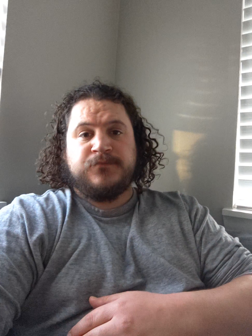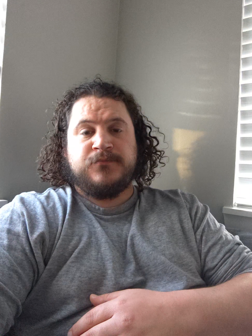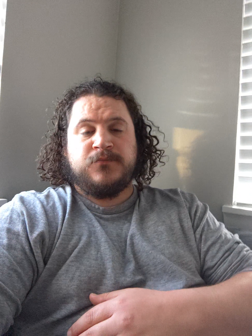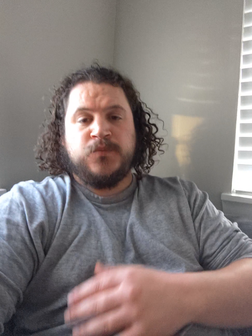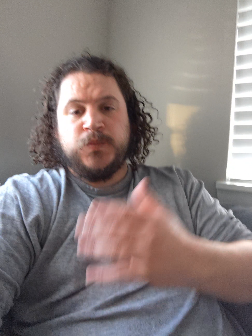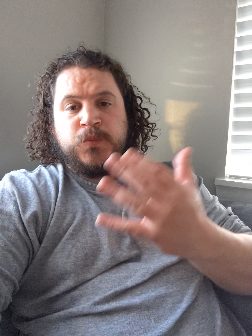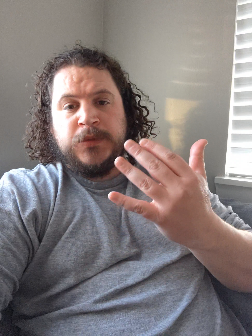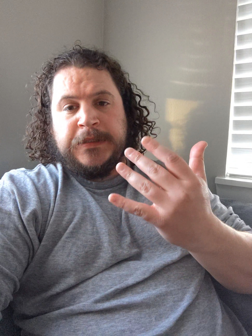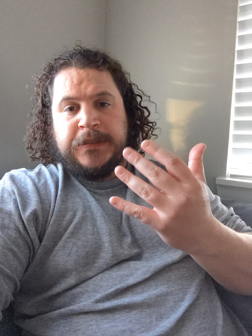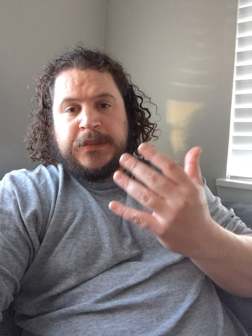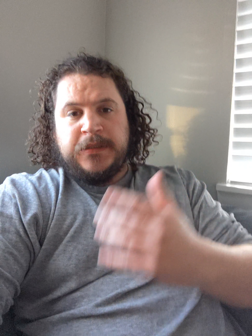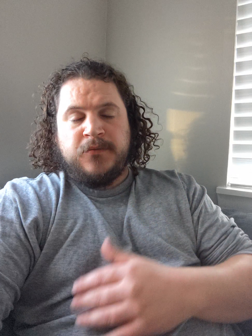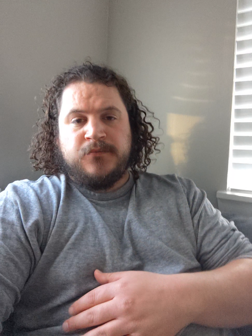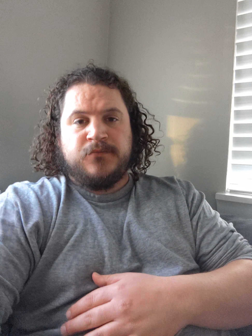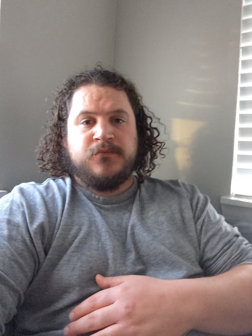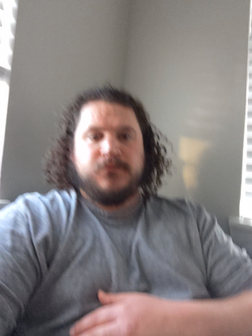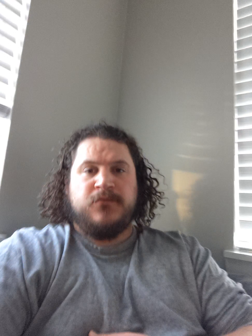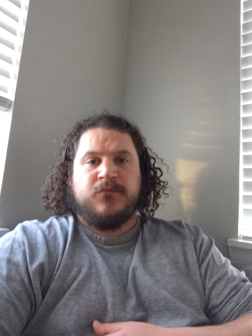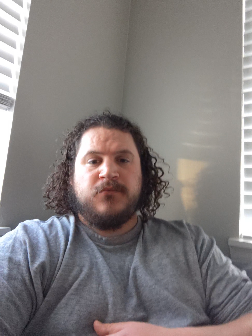wait